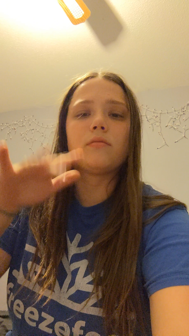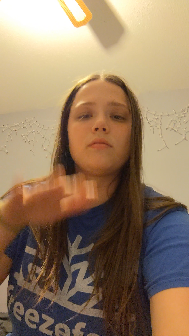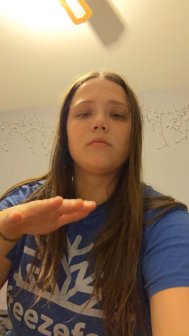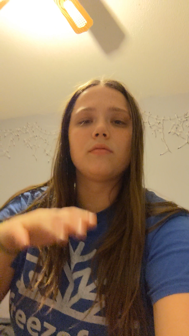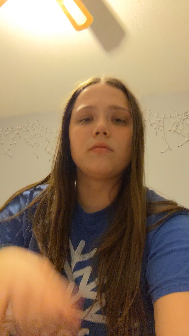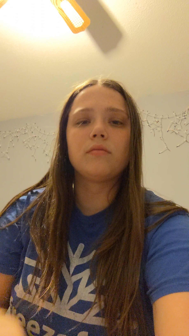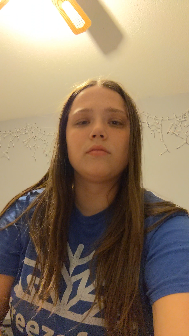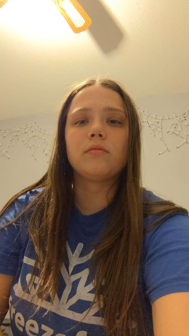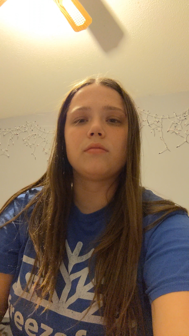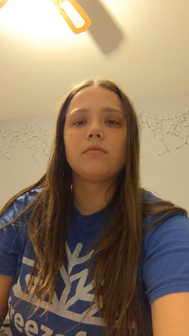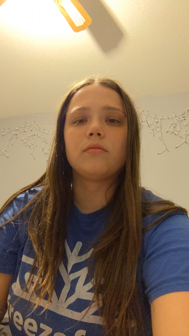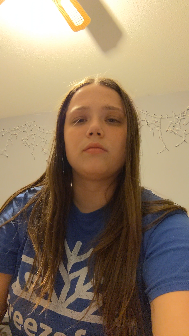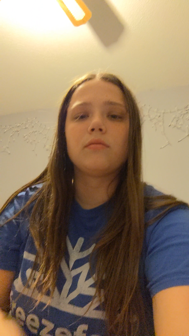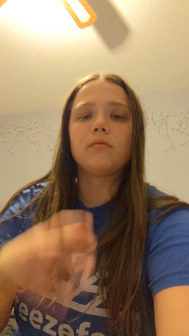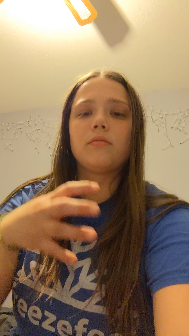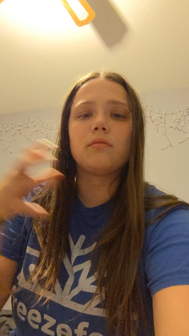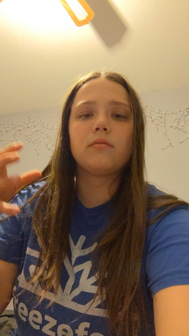much